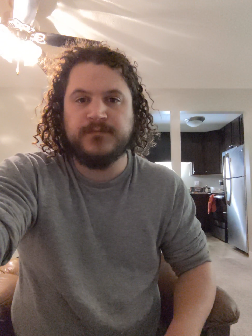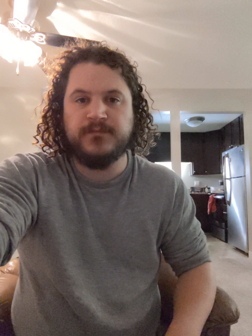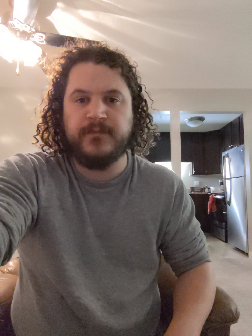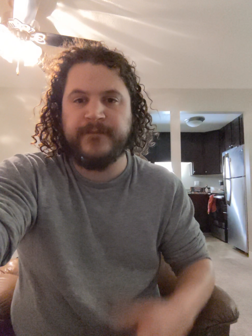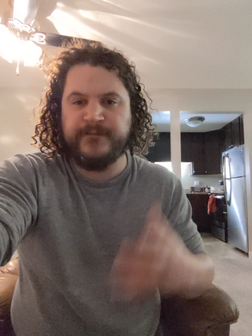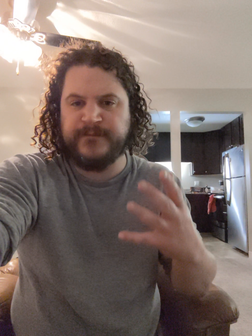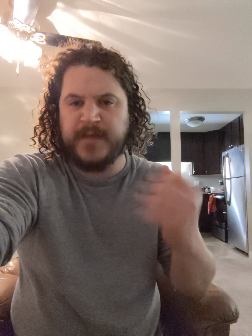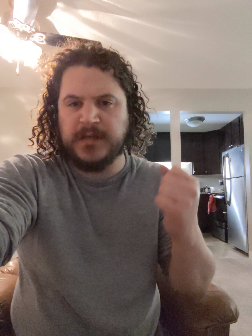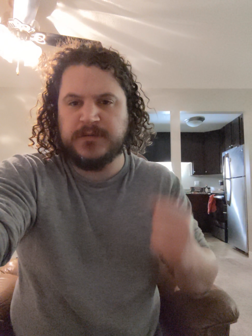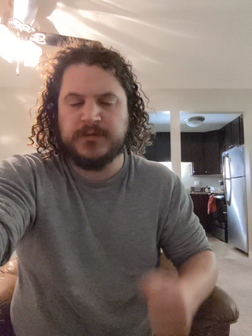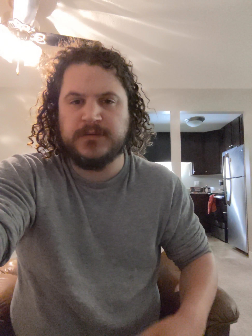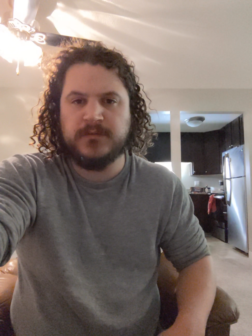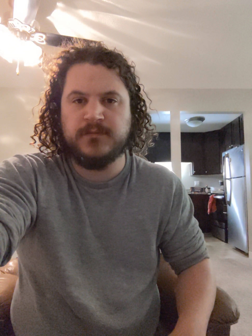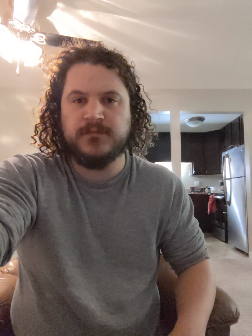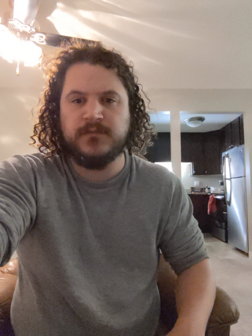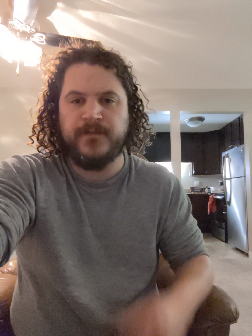fast